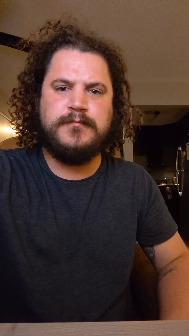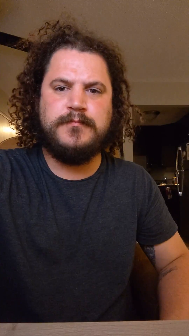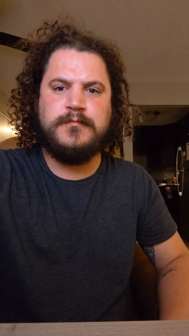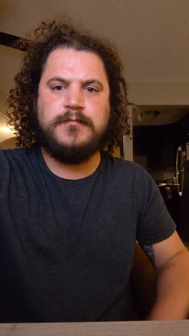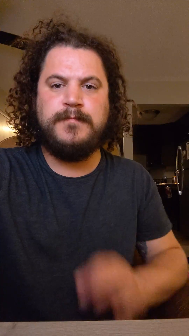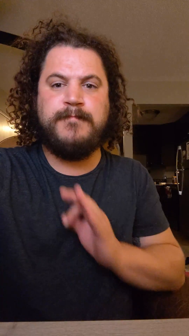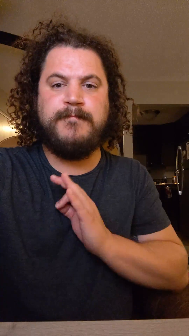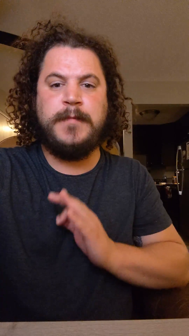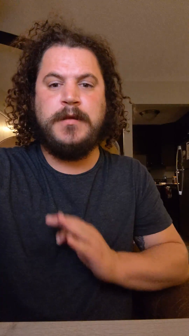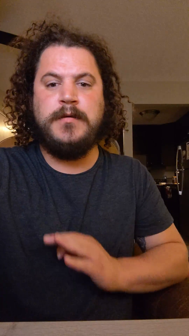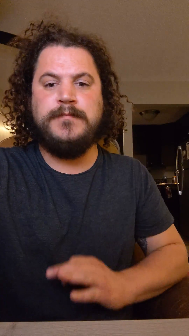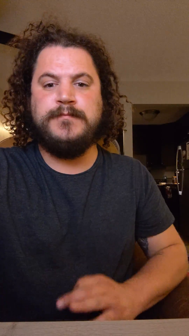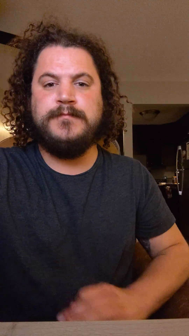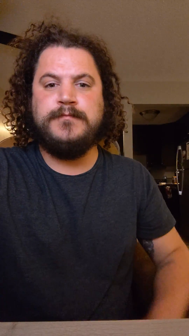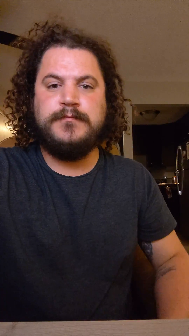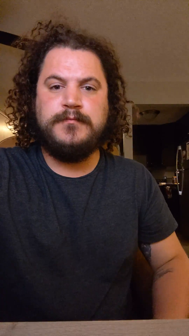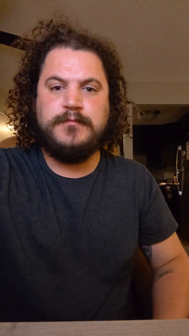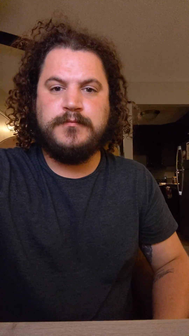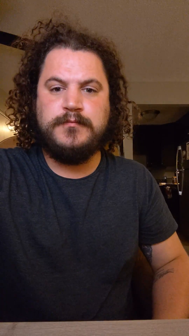button